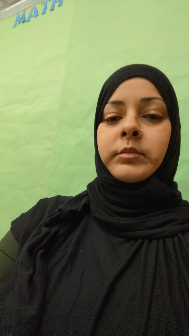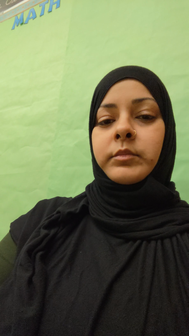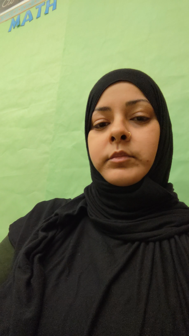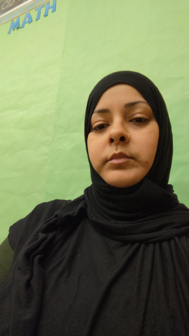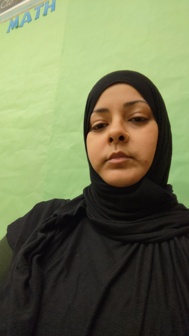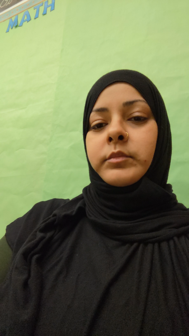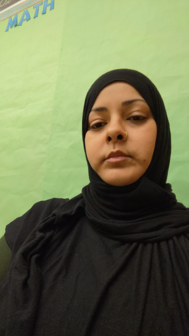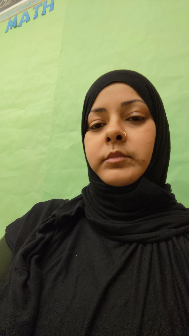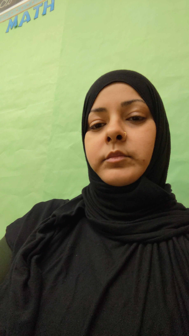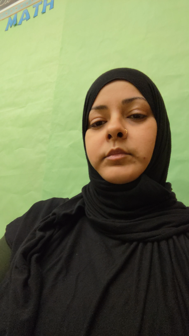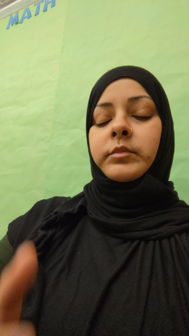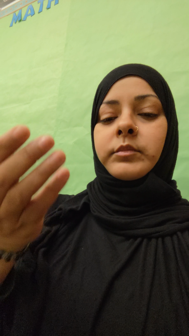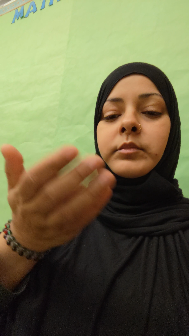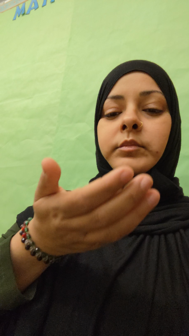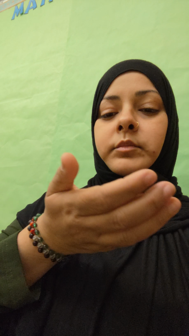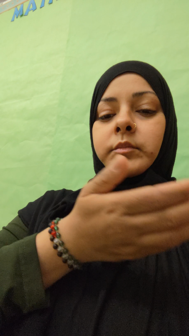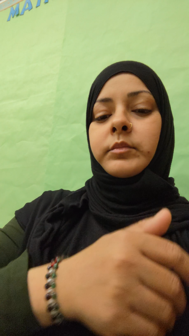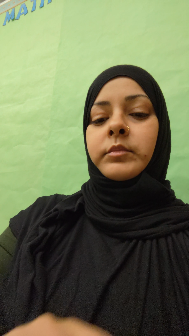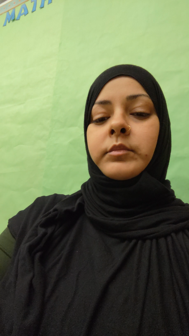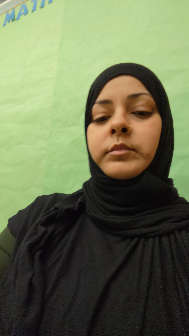carry